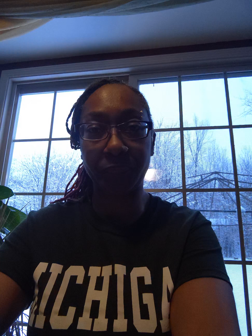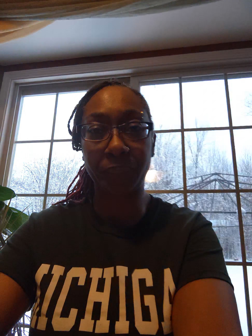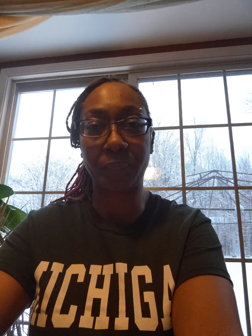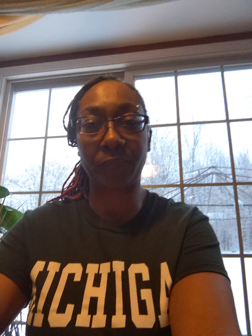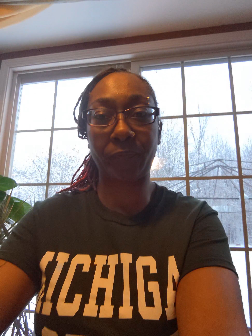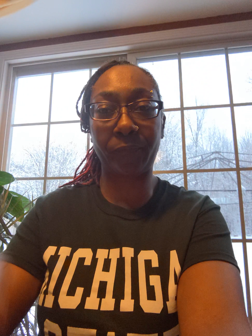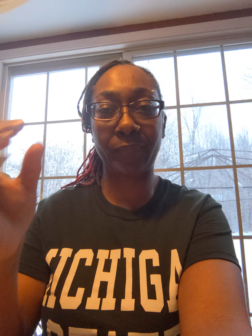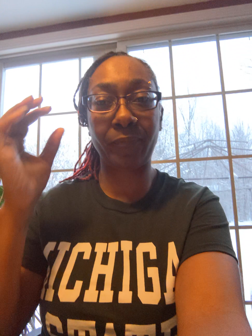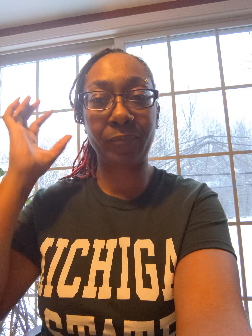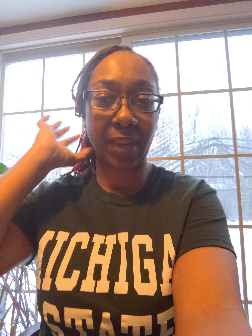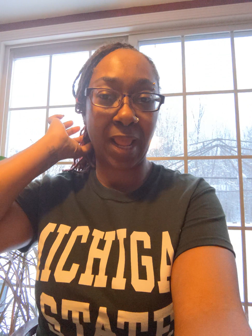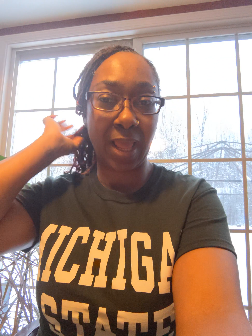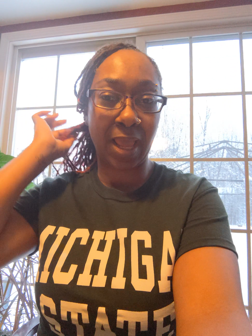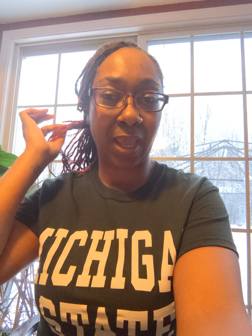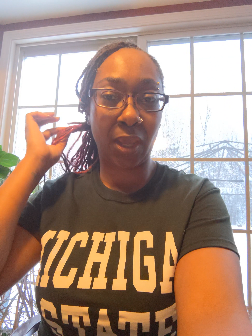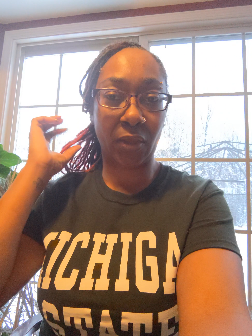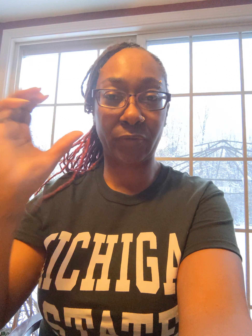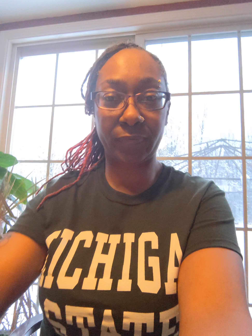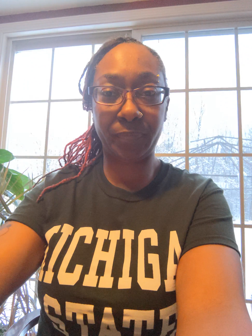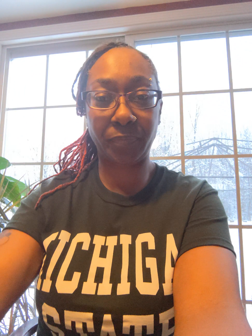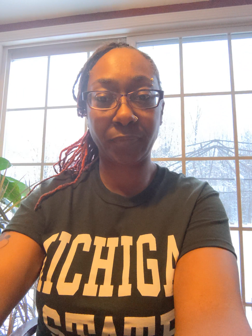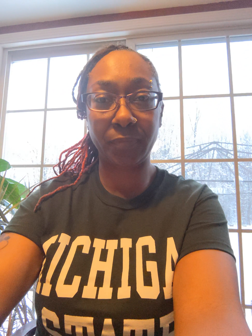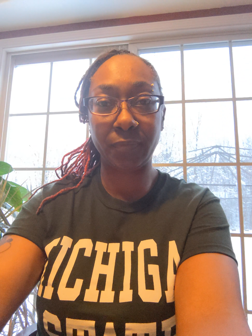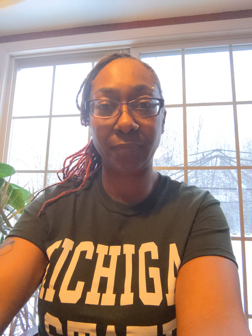hair